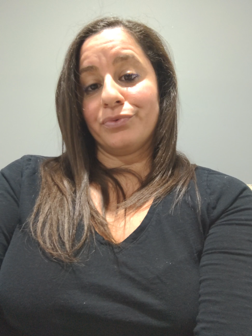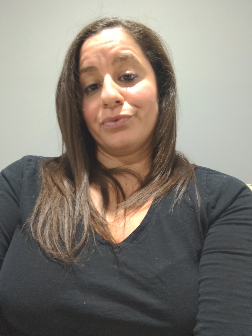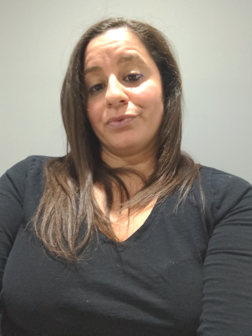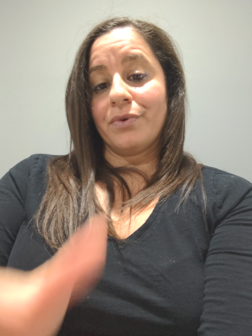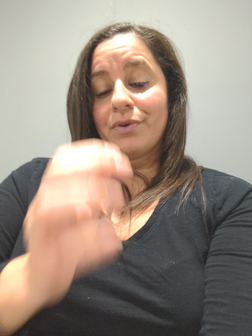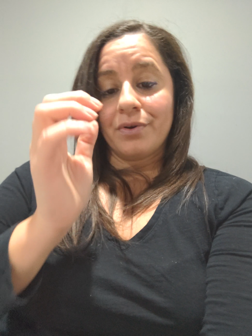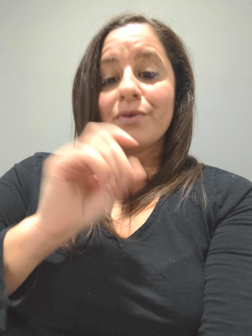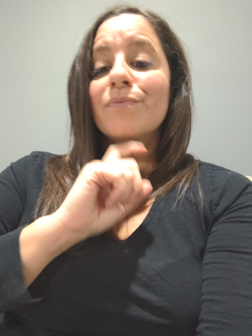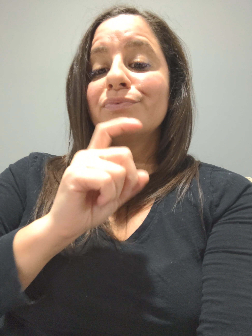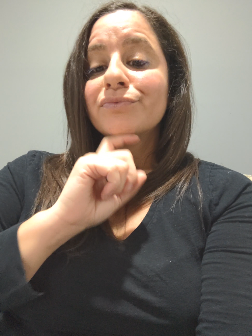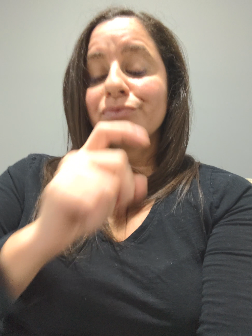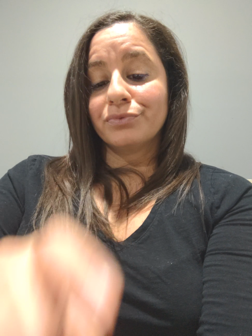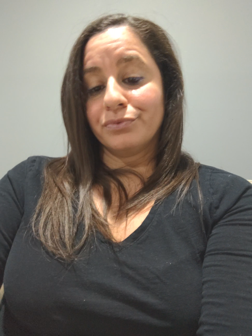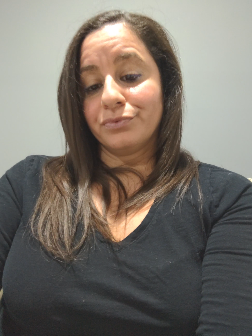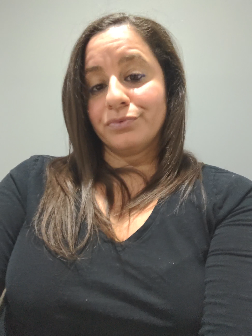garbage